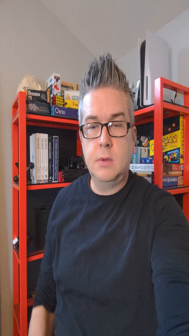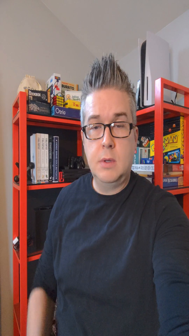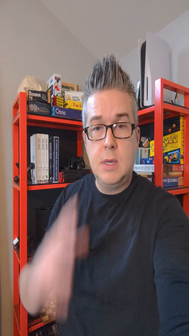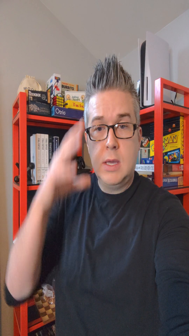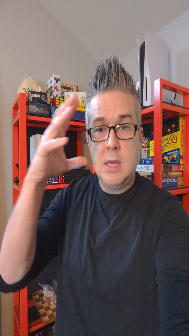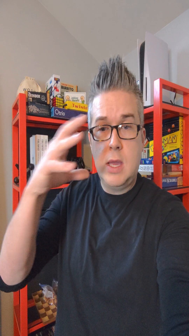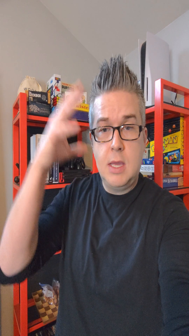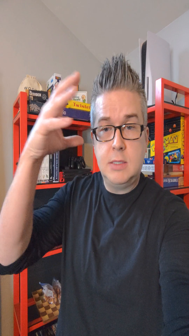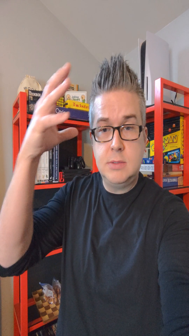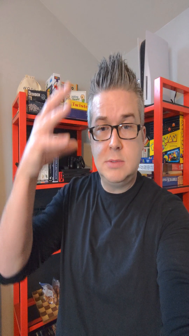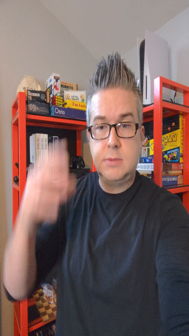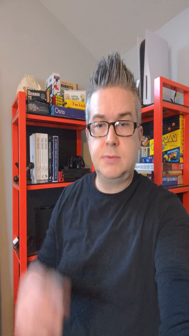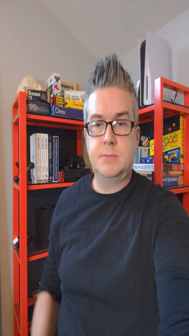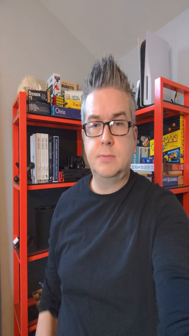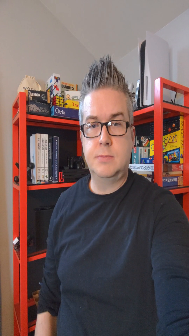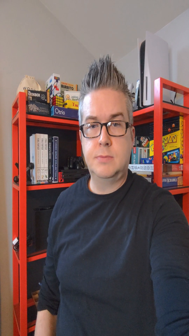cloud